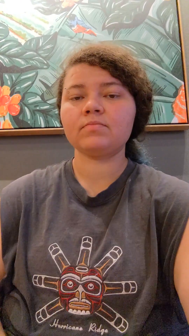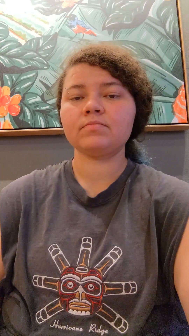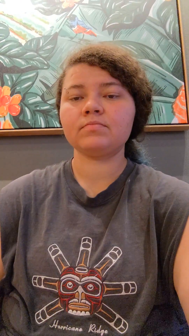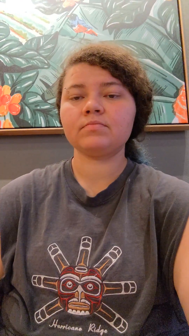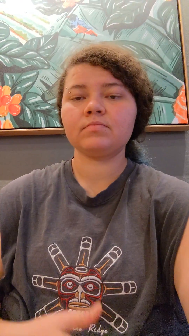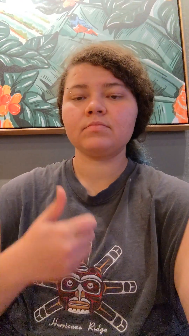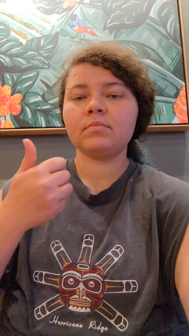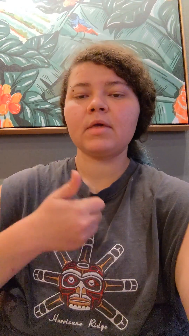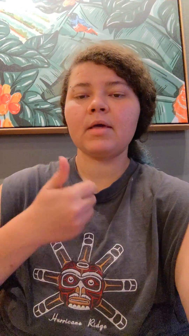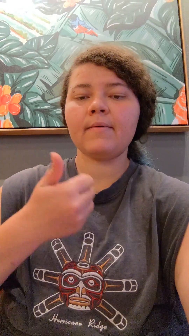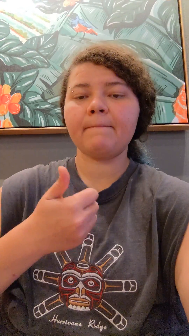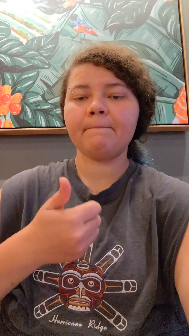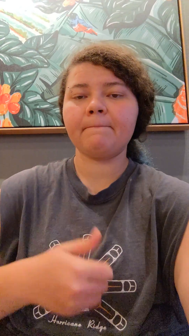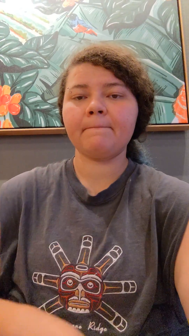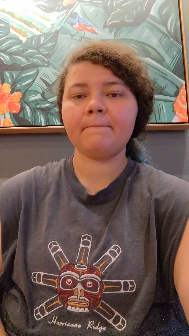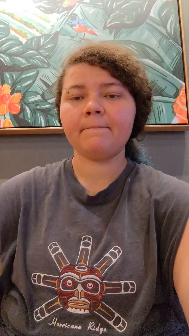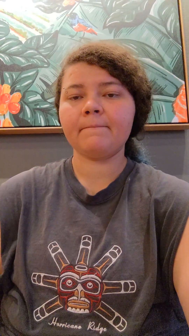help